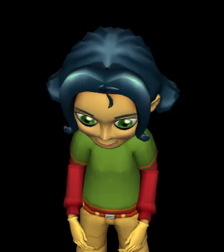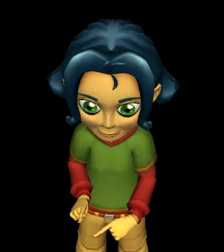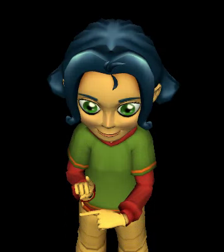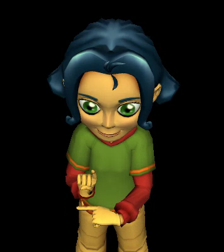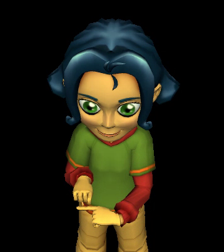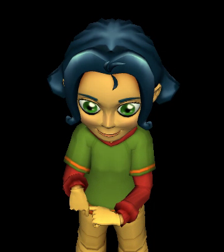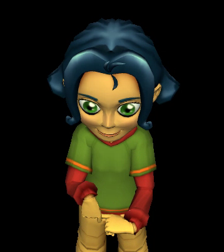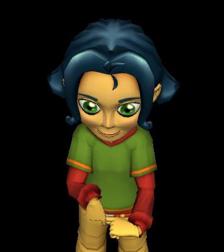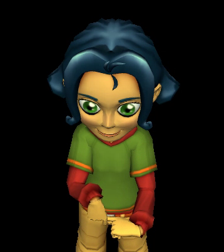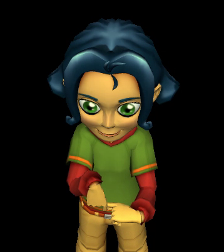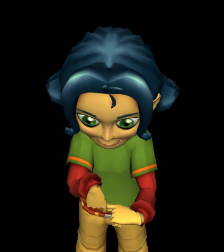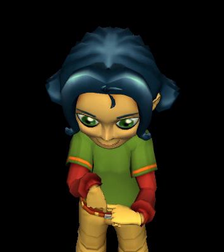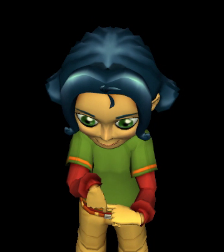يعلق